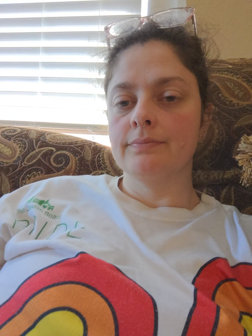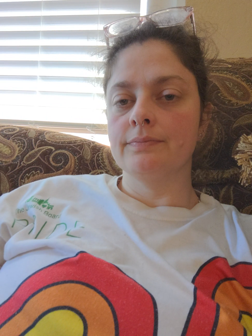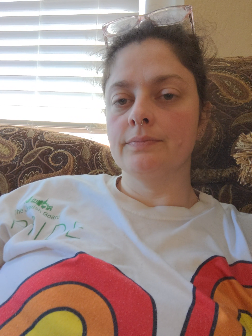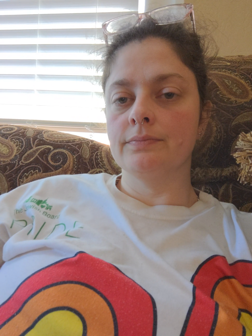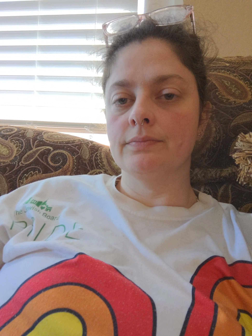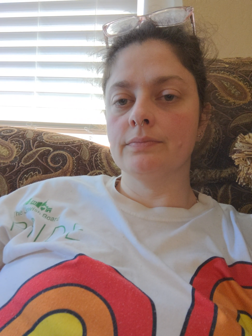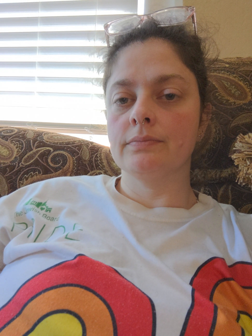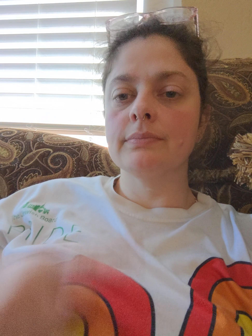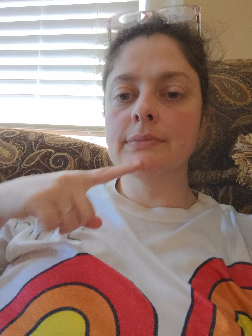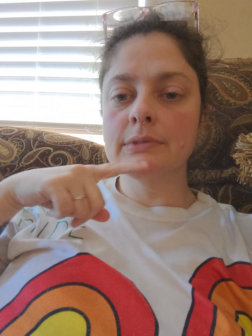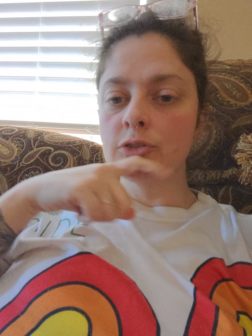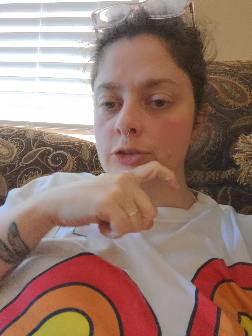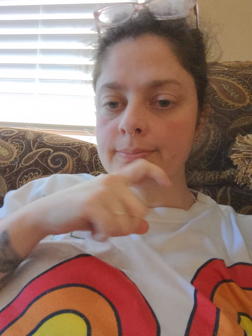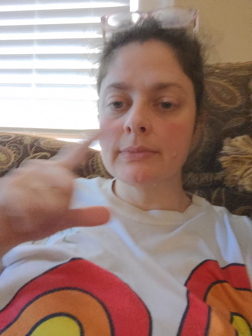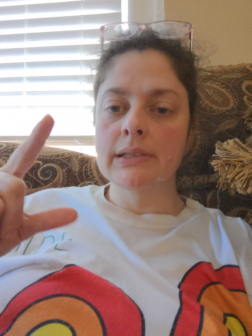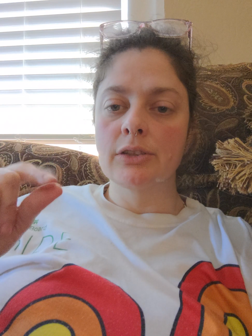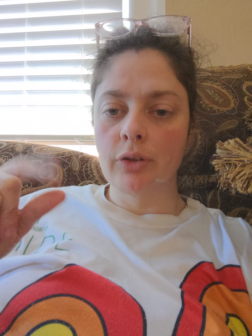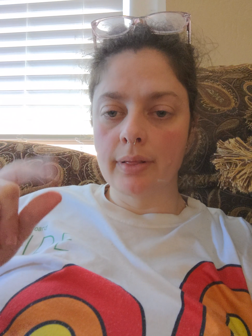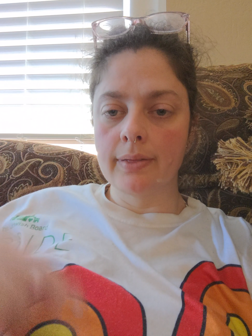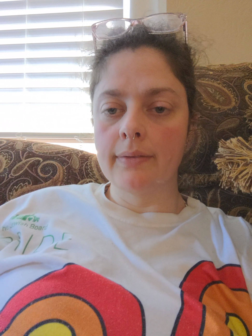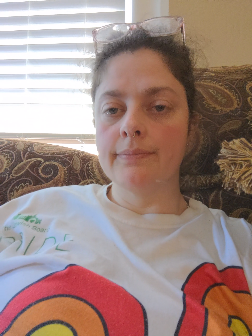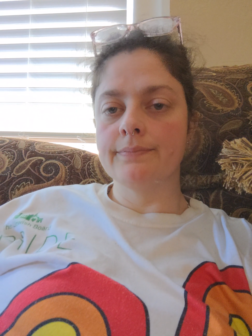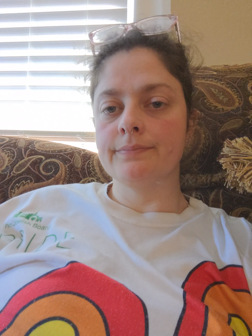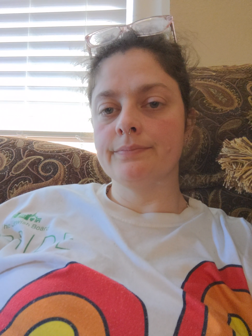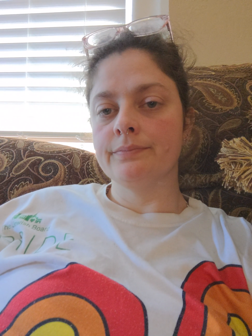cereal